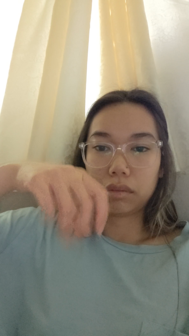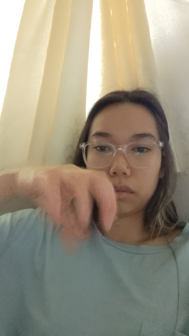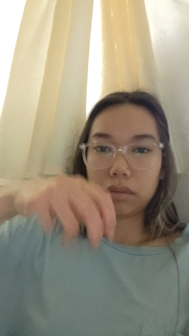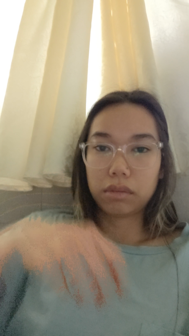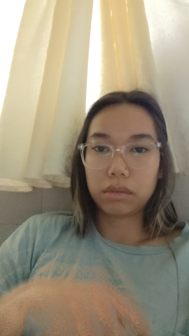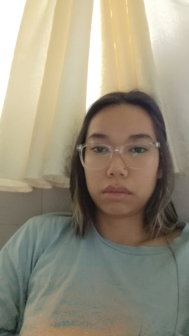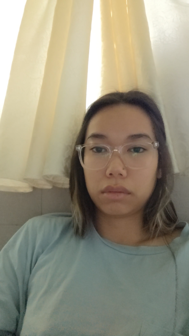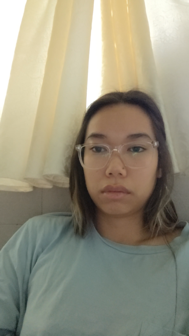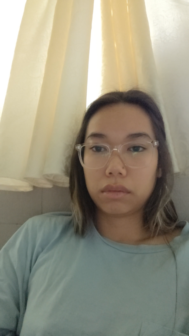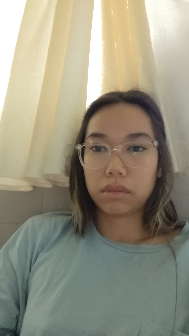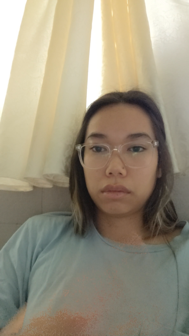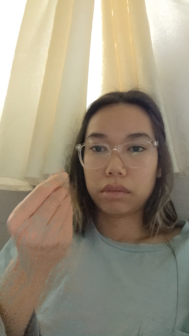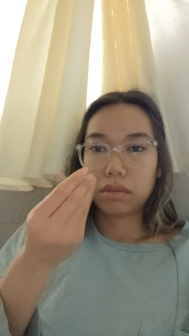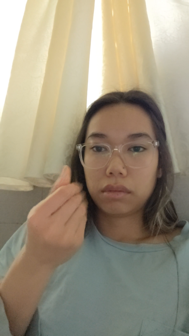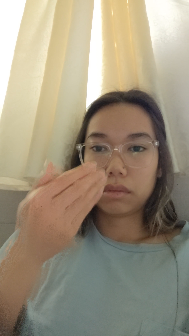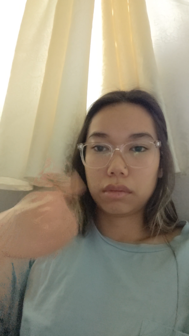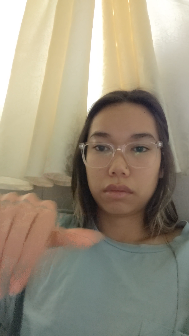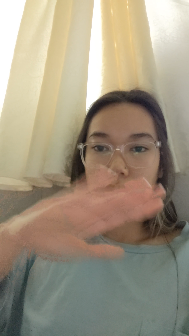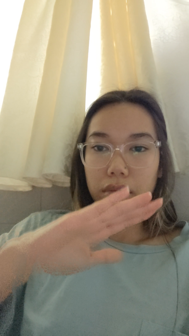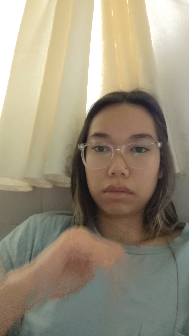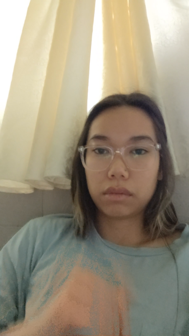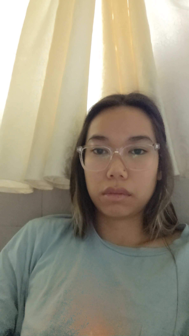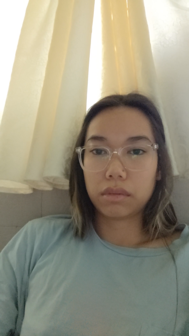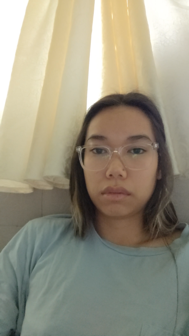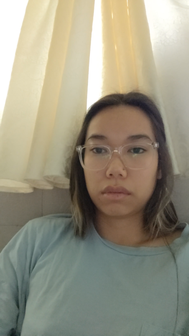garden